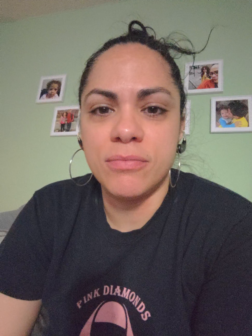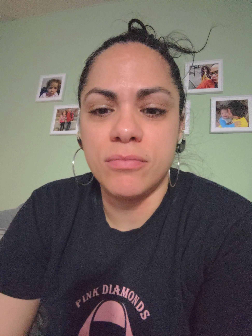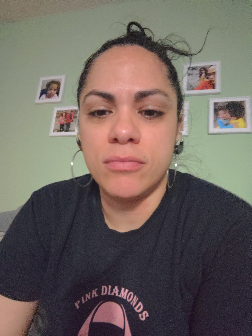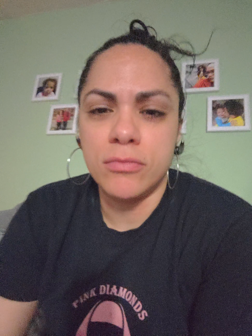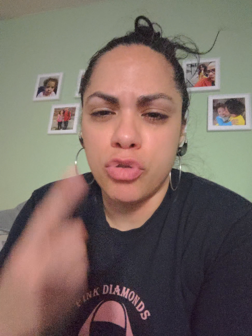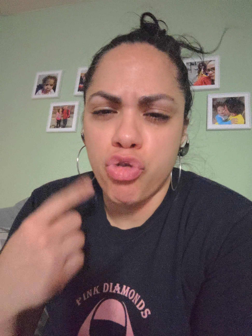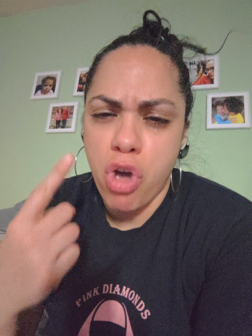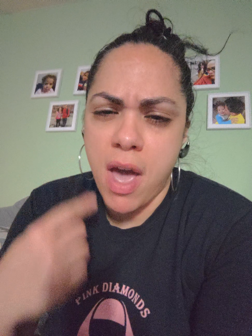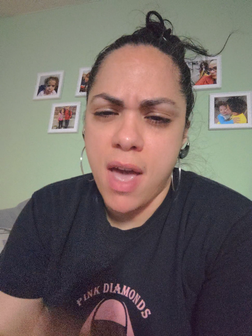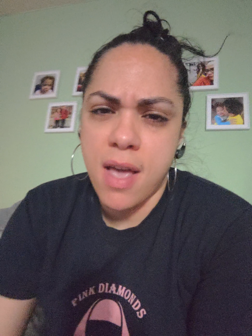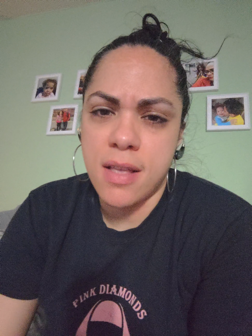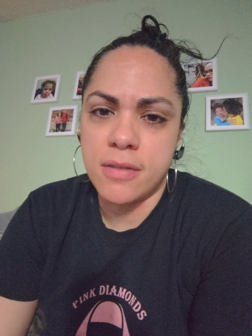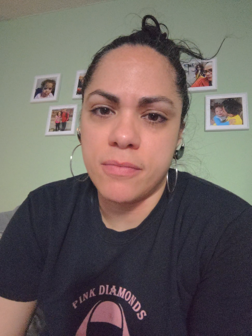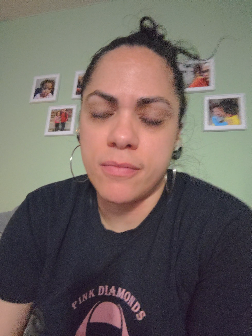cry